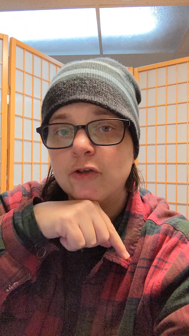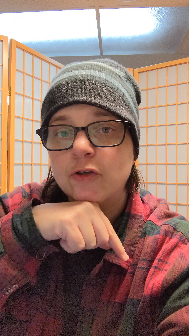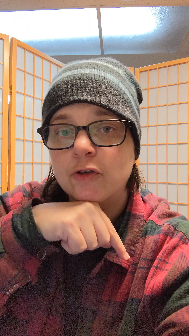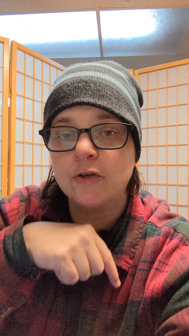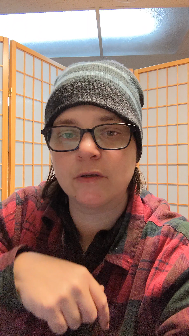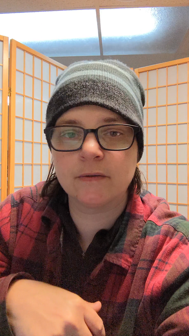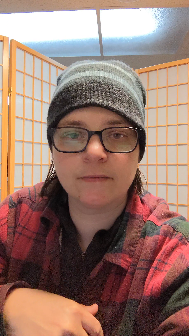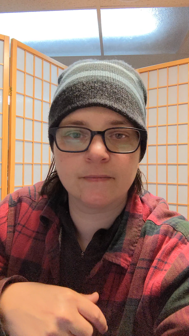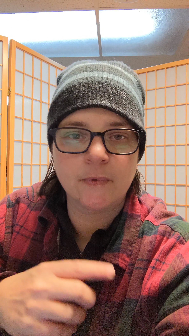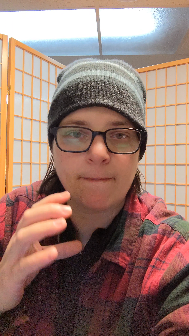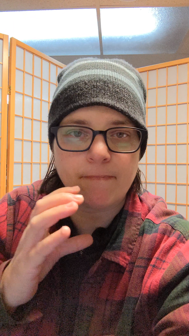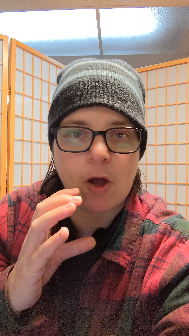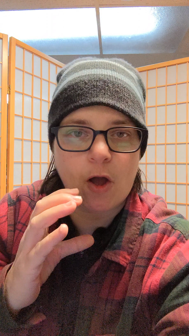ball